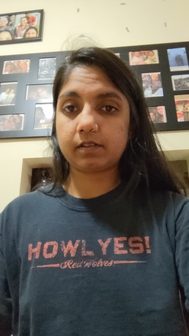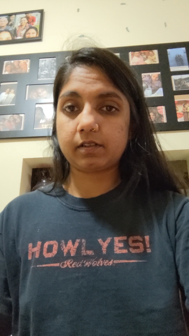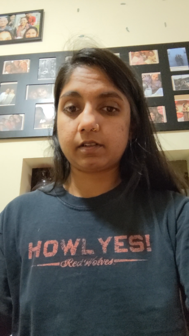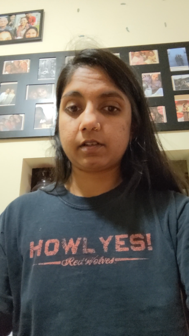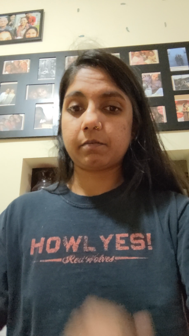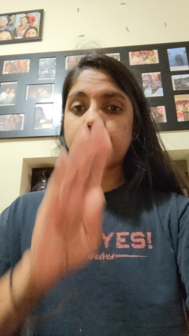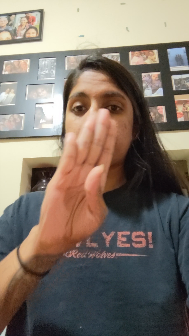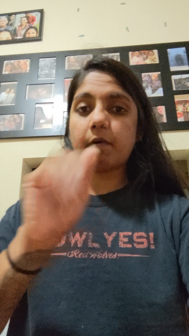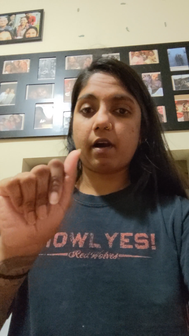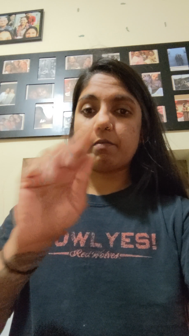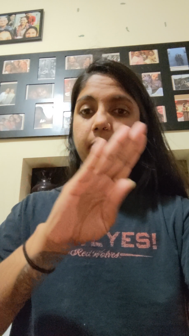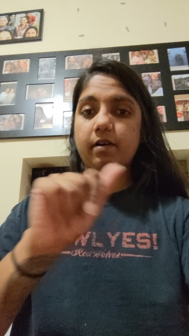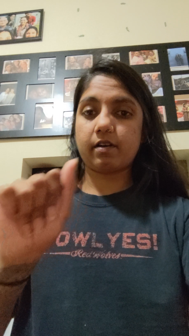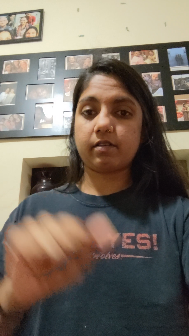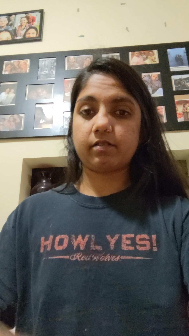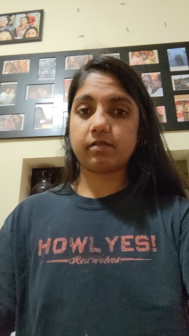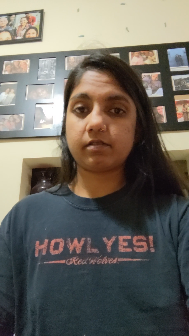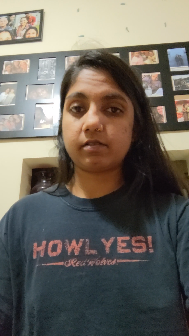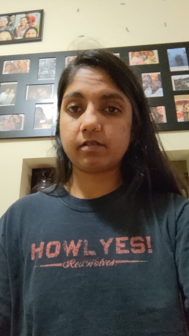baa baa